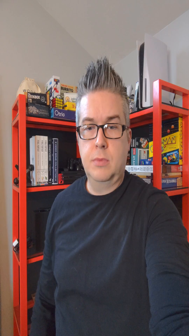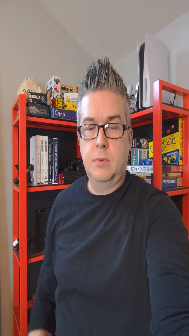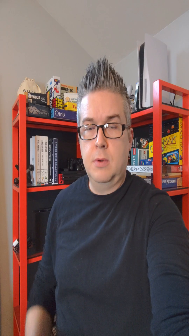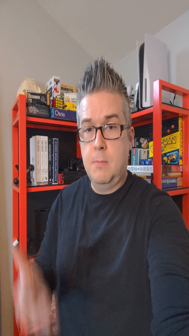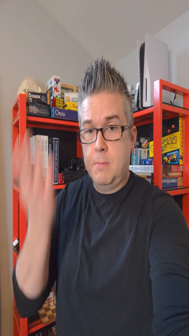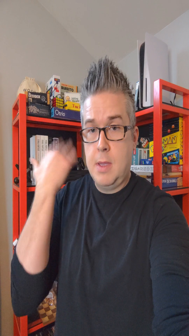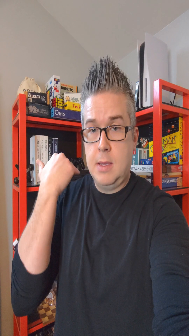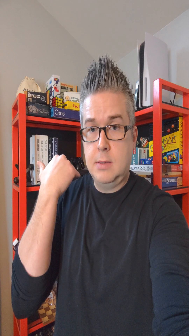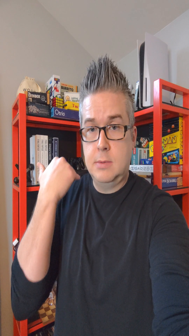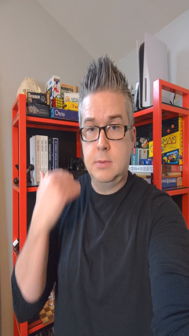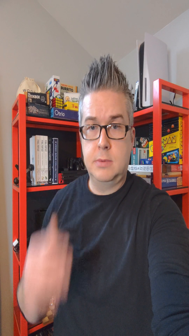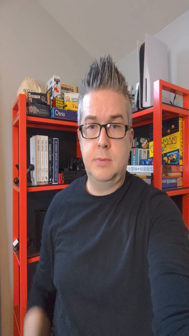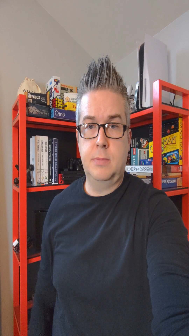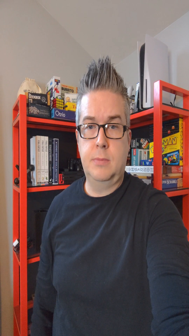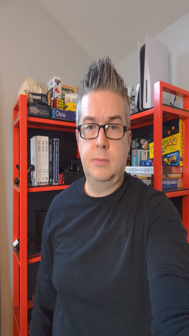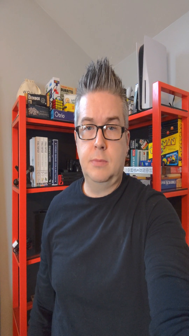before